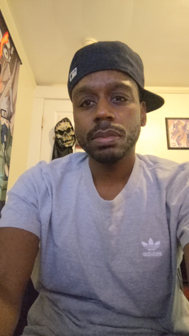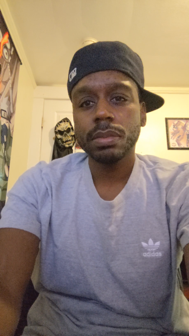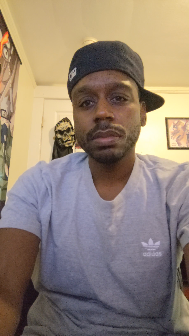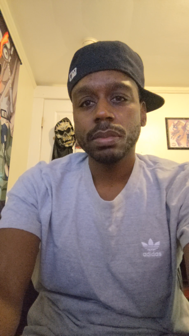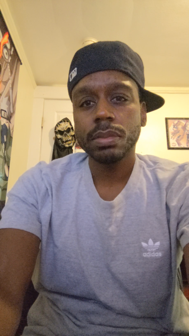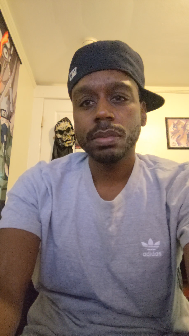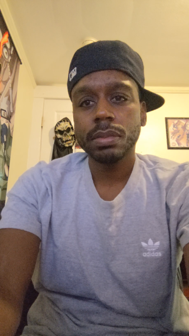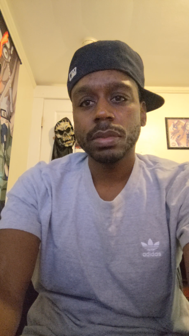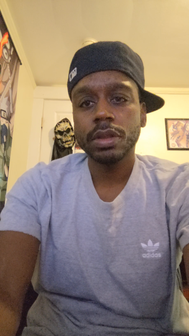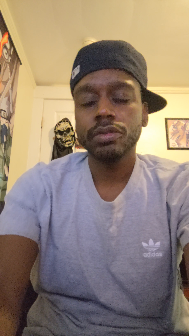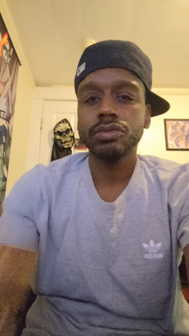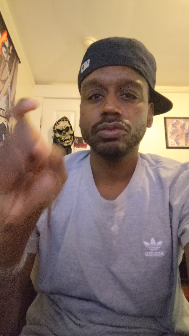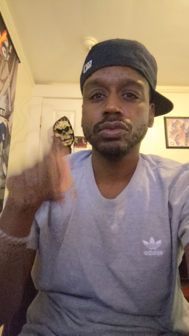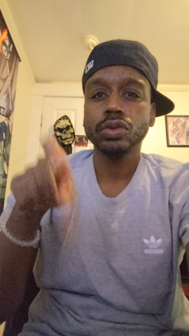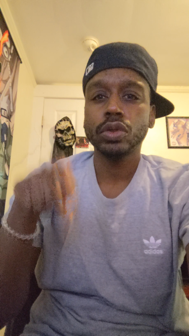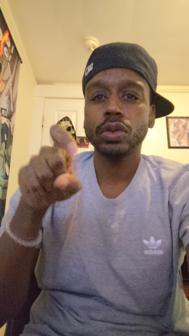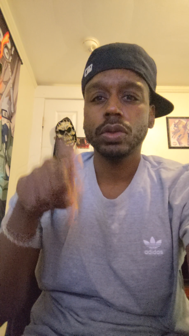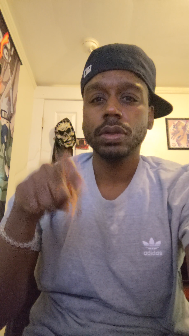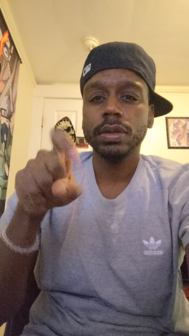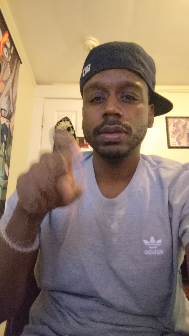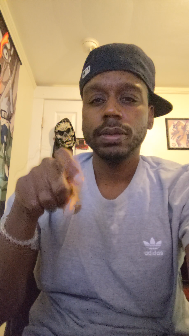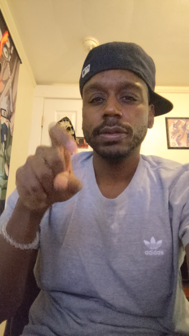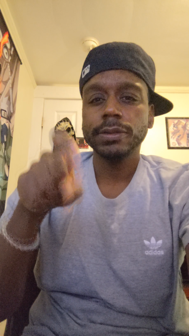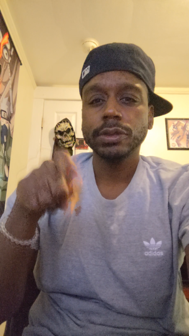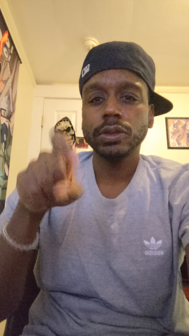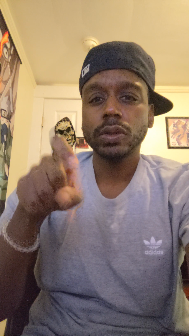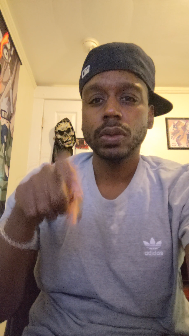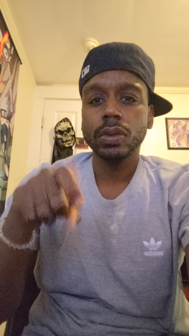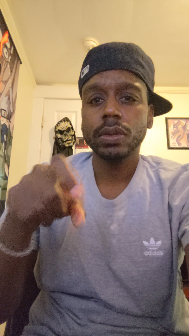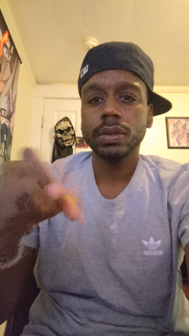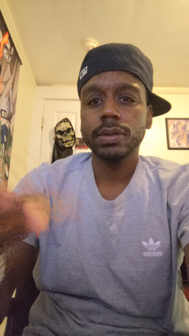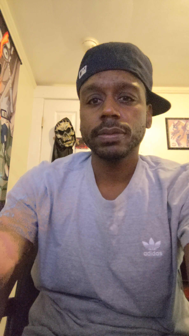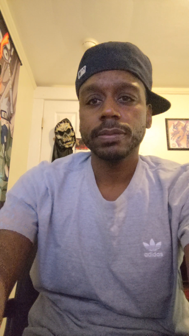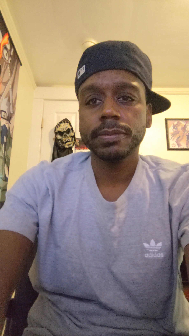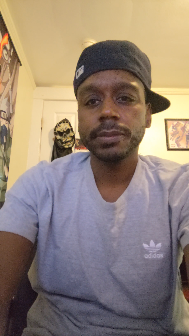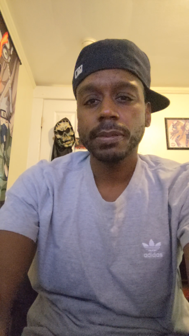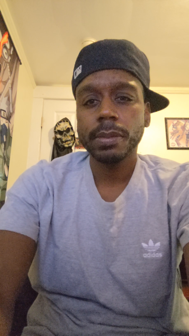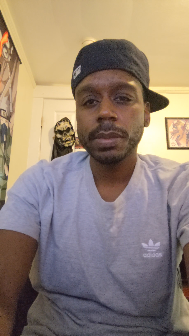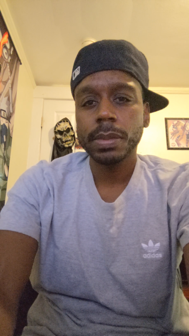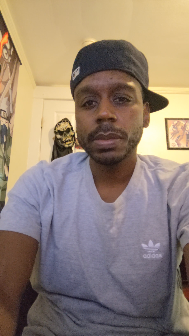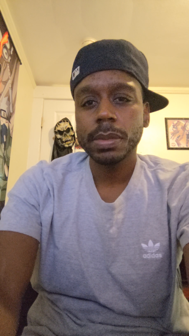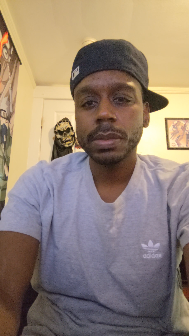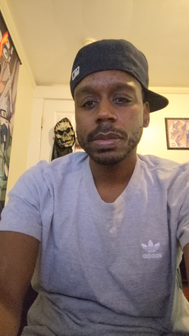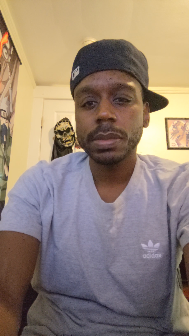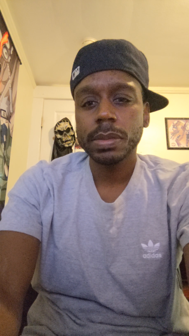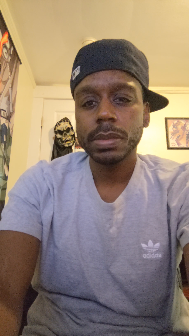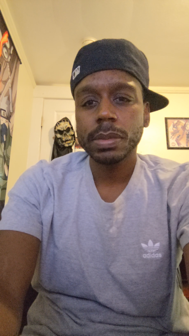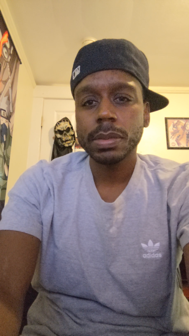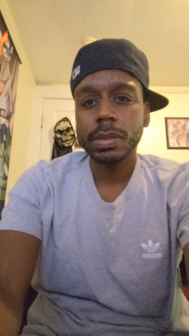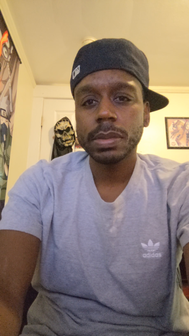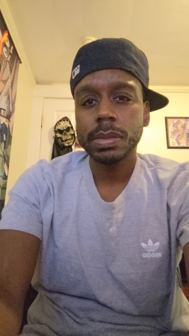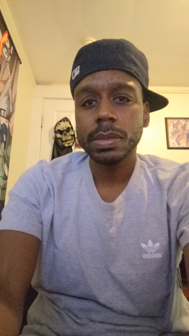should